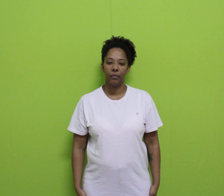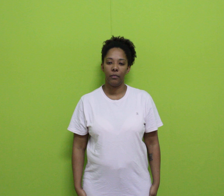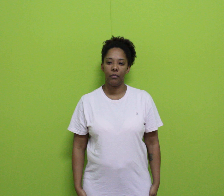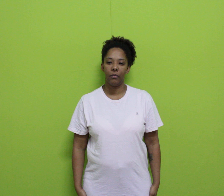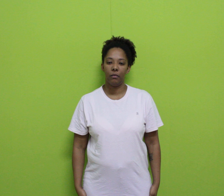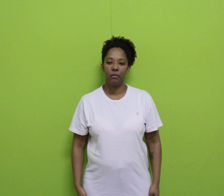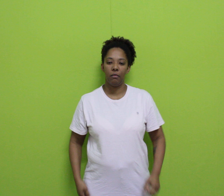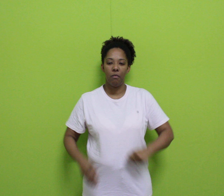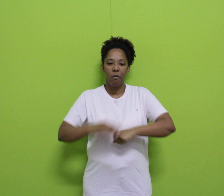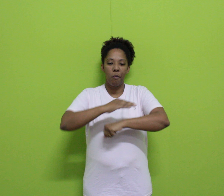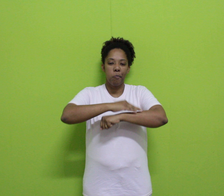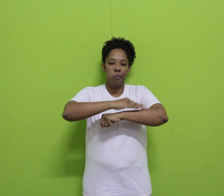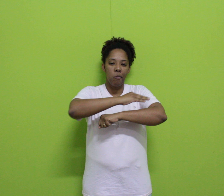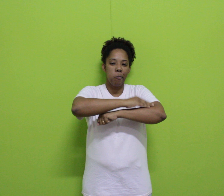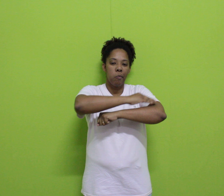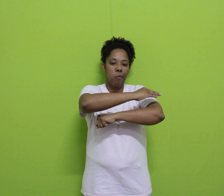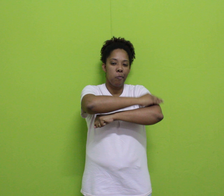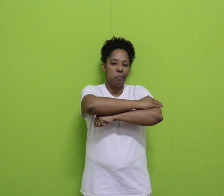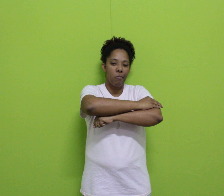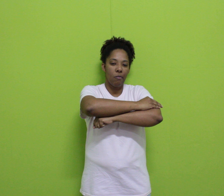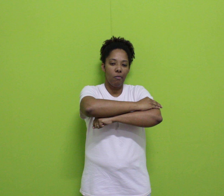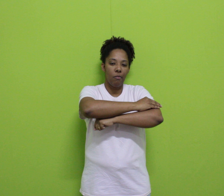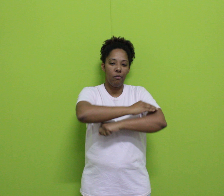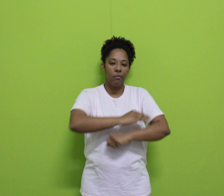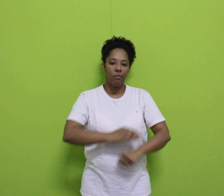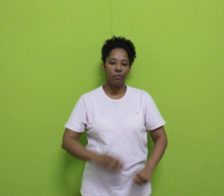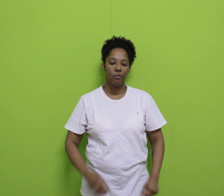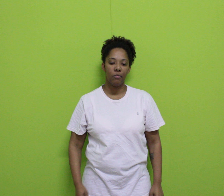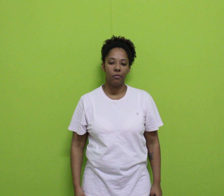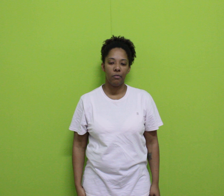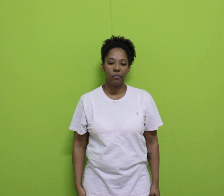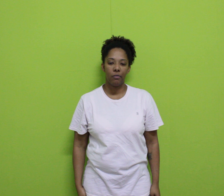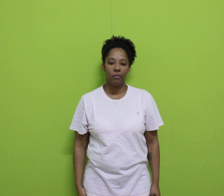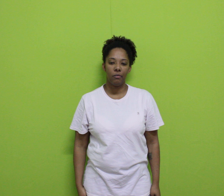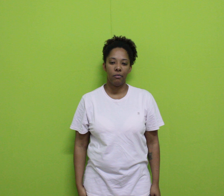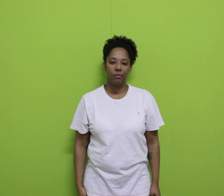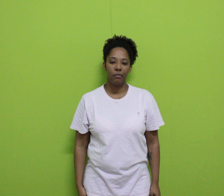sapo